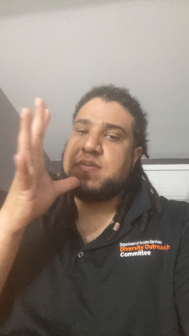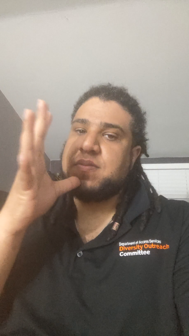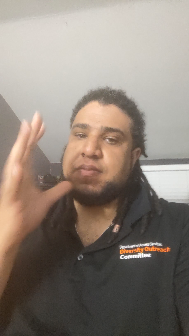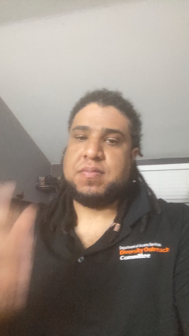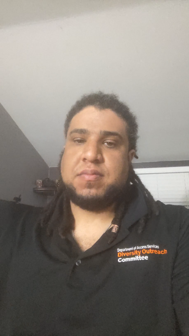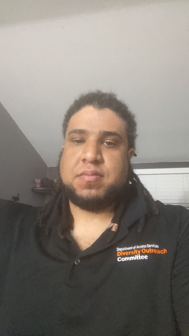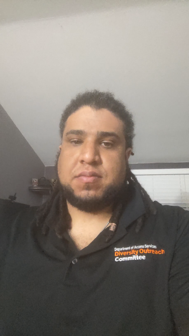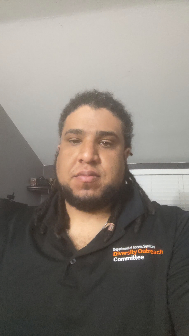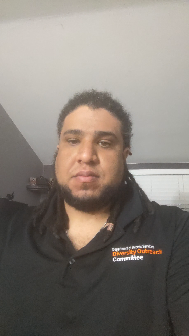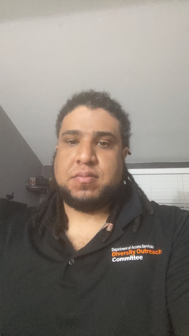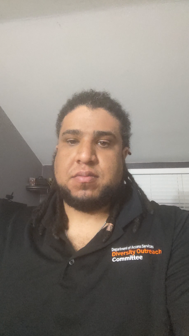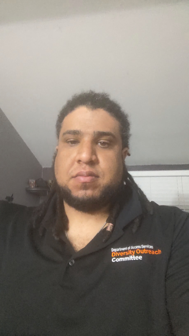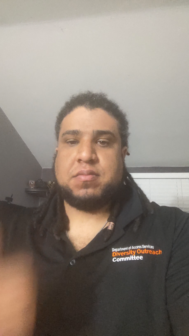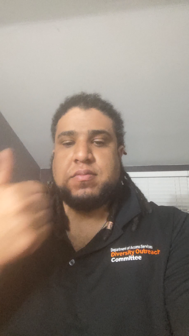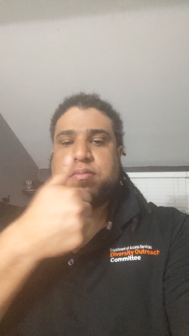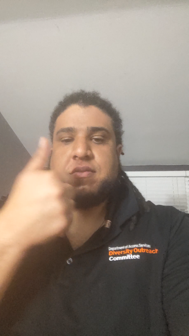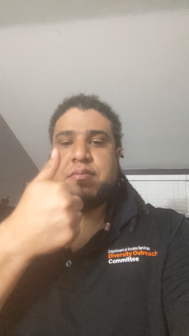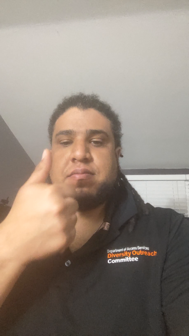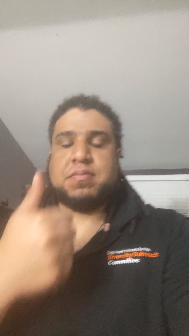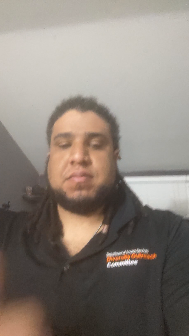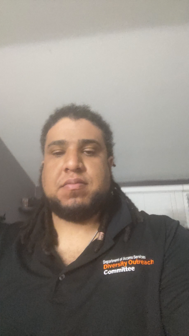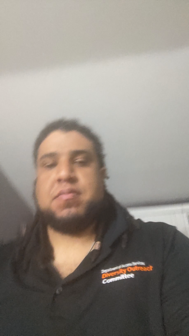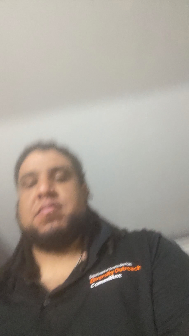game